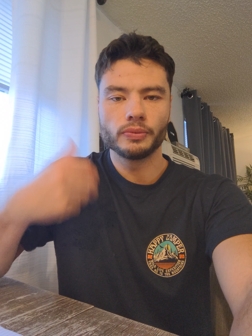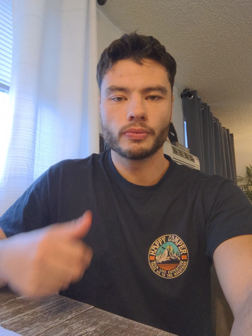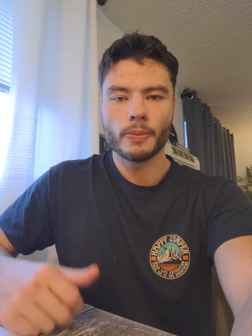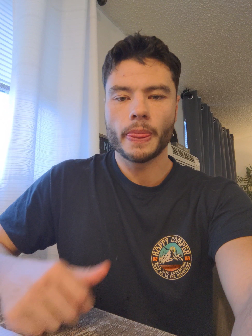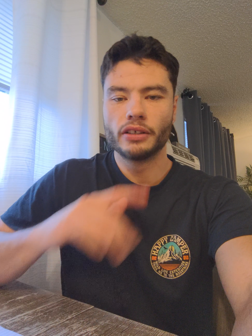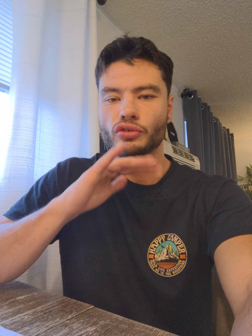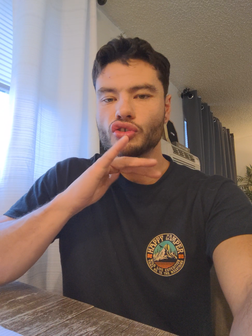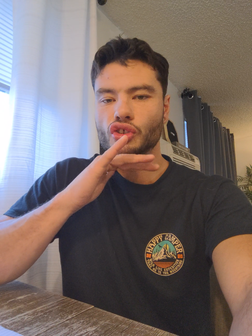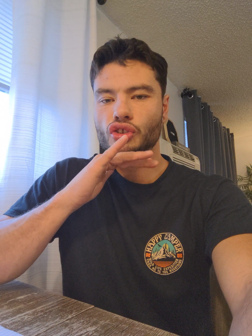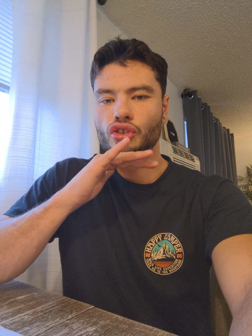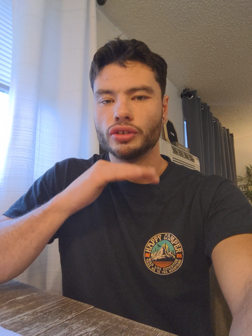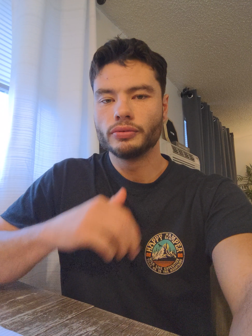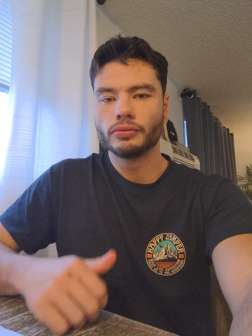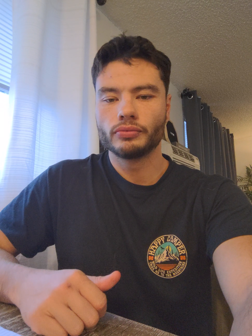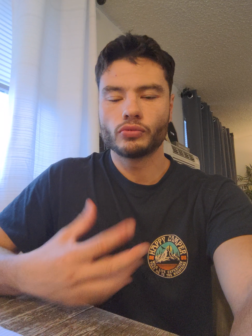dirty